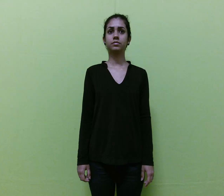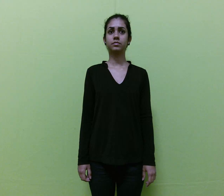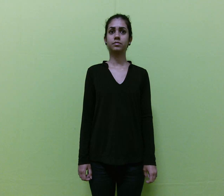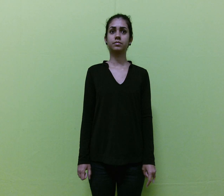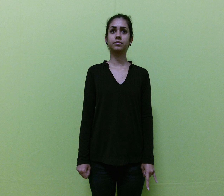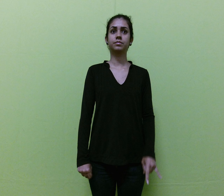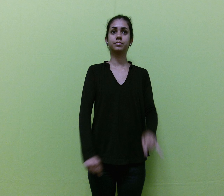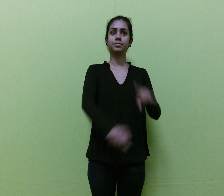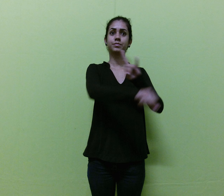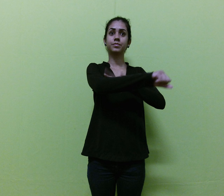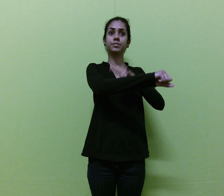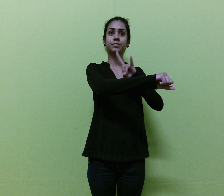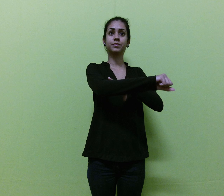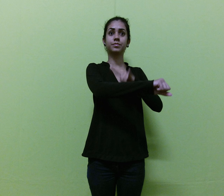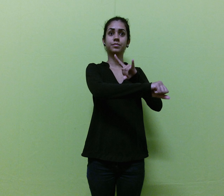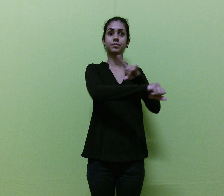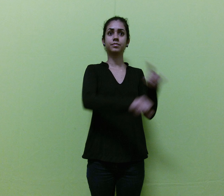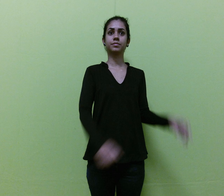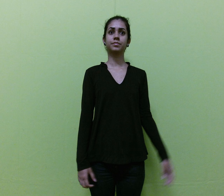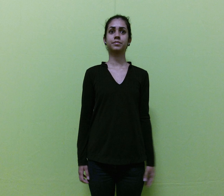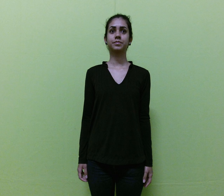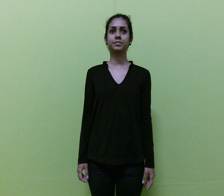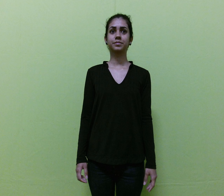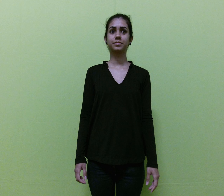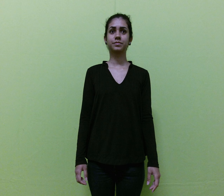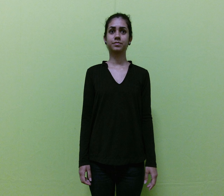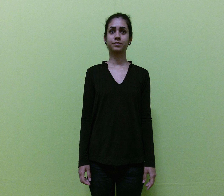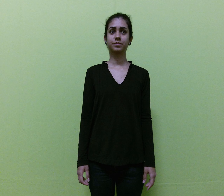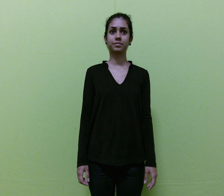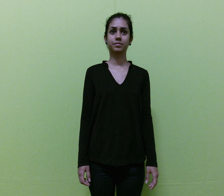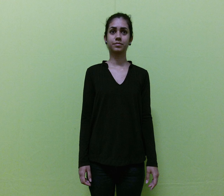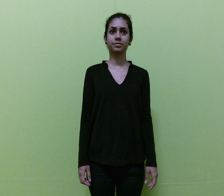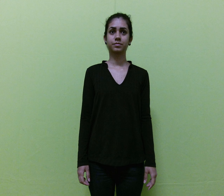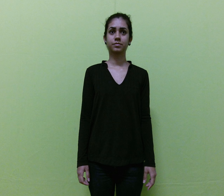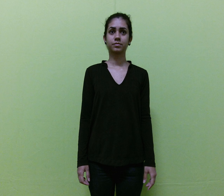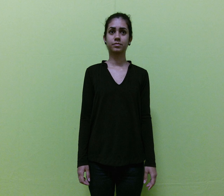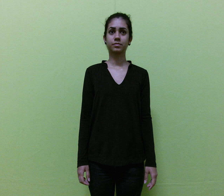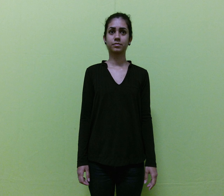banheiro